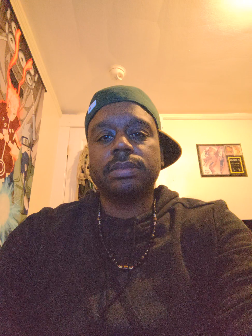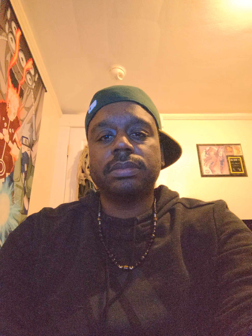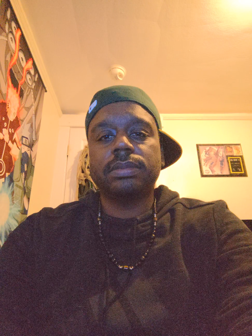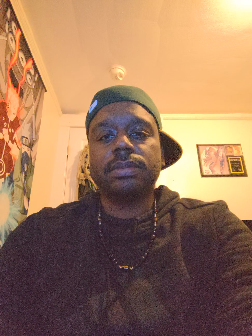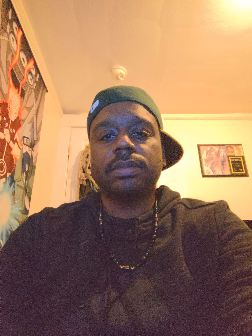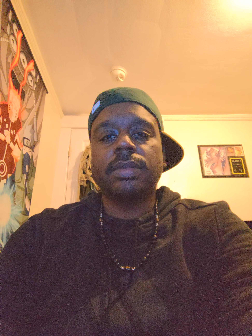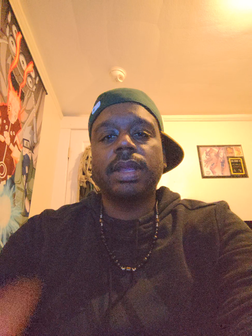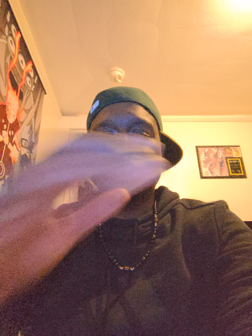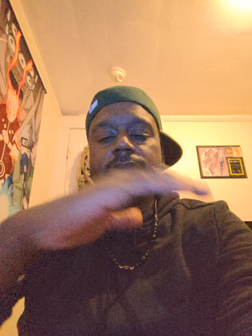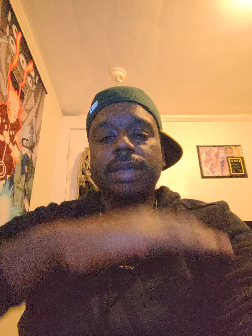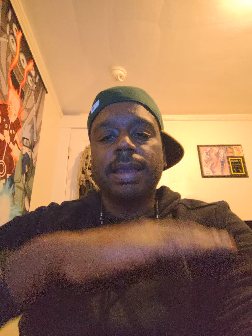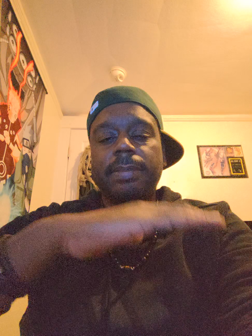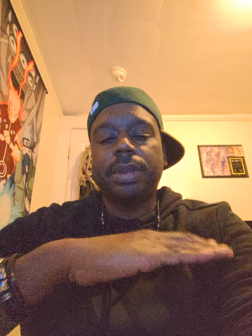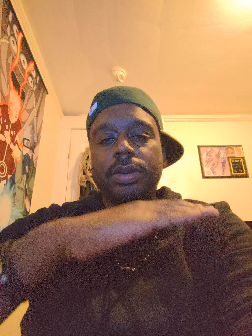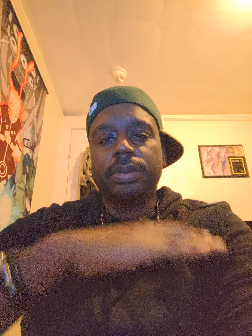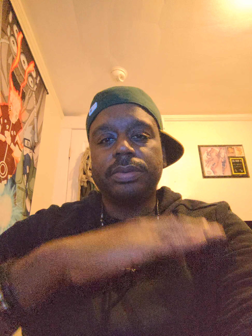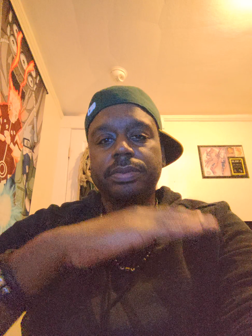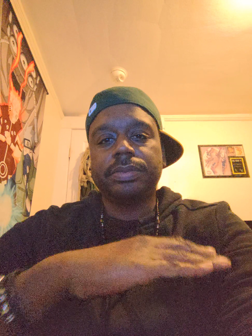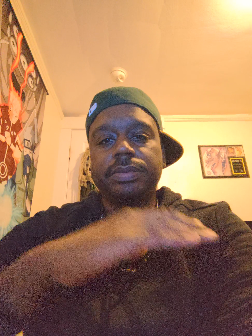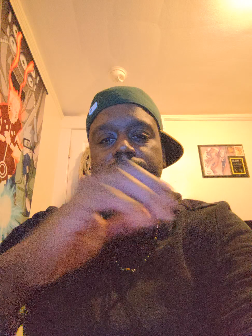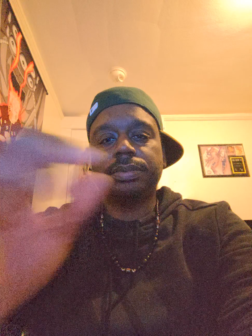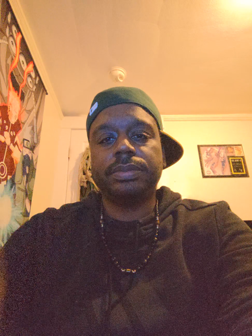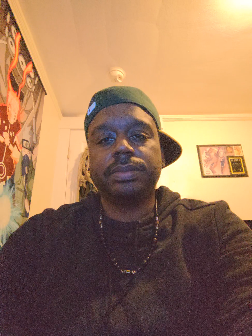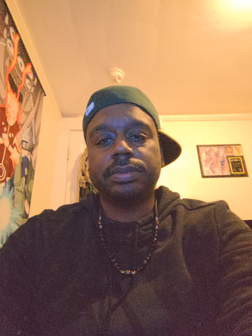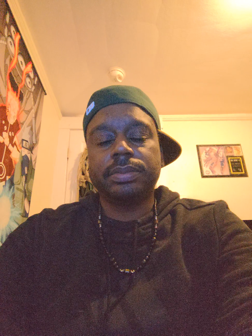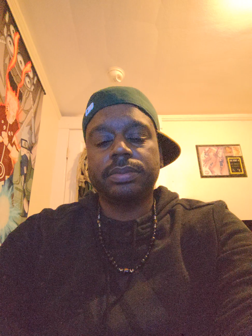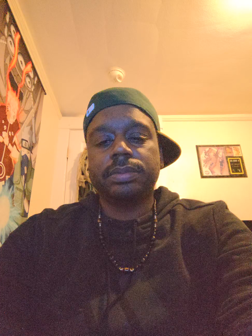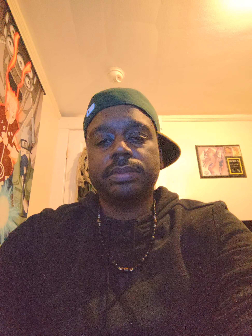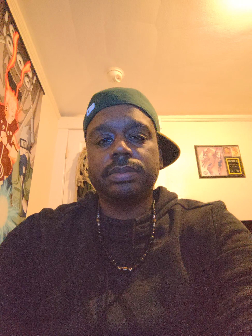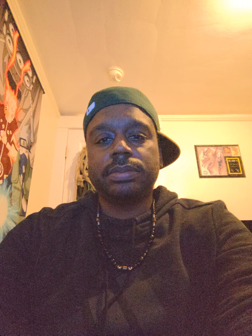table